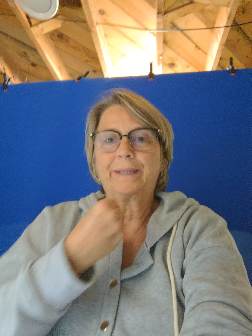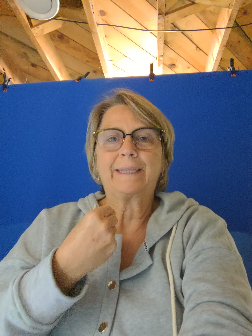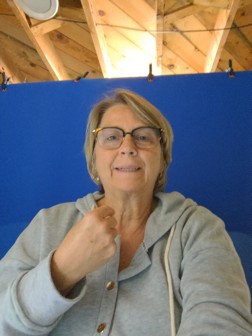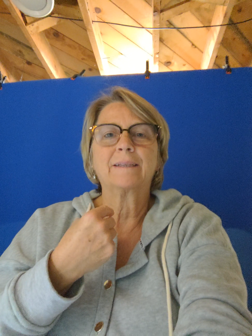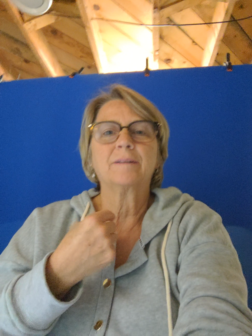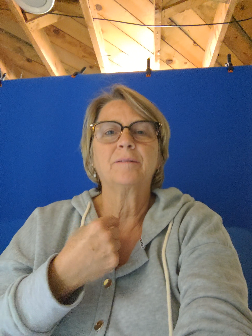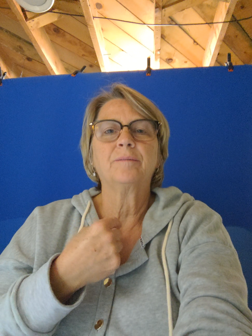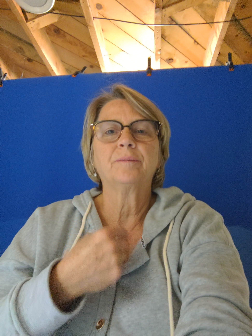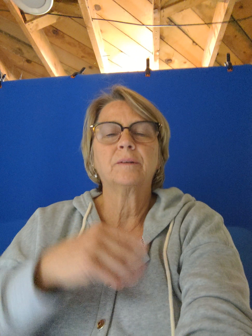pretty